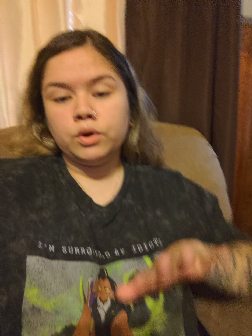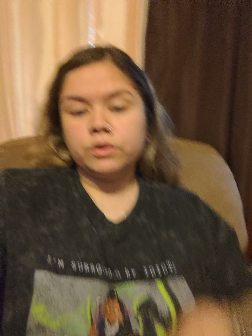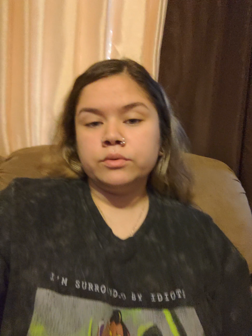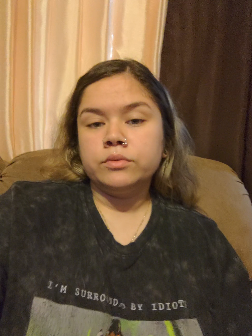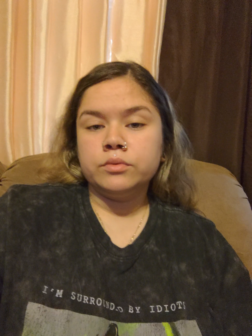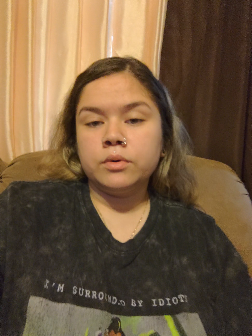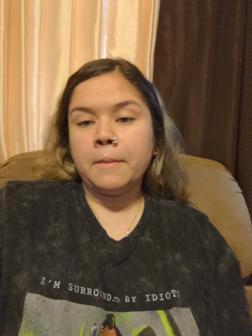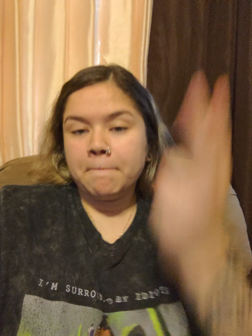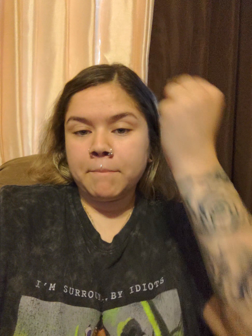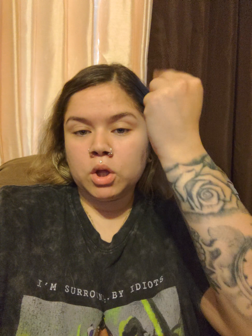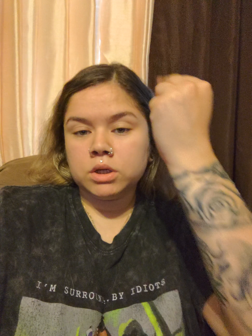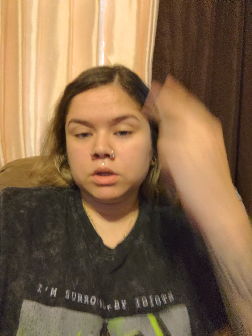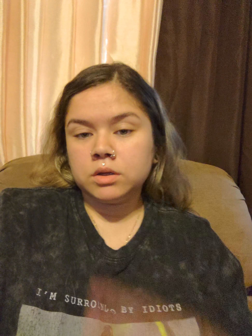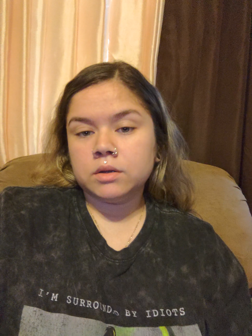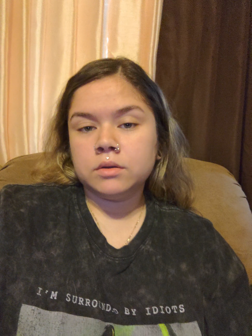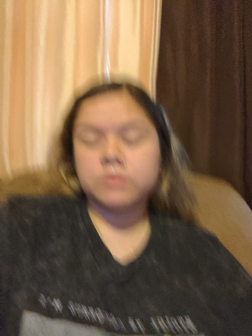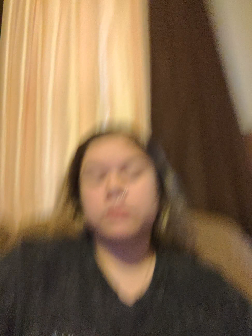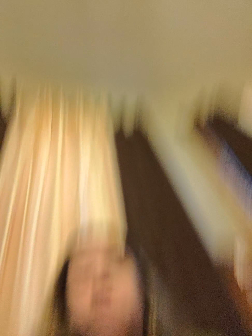bunny